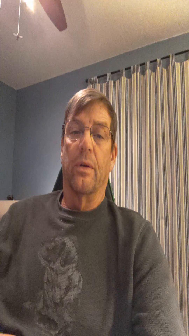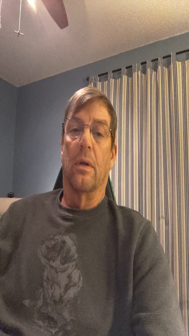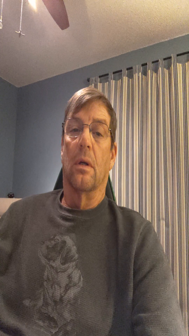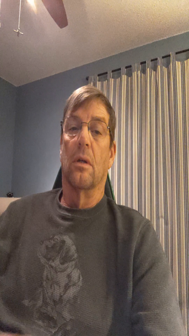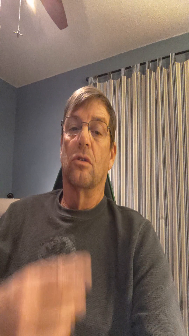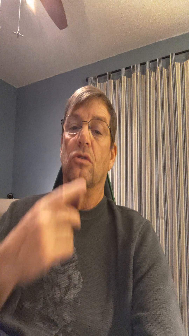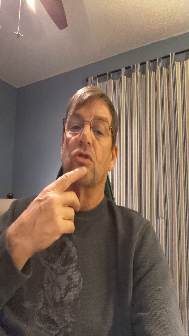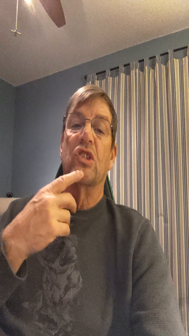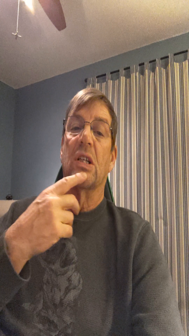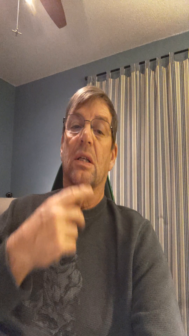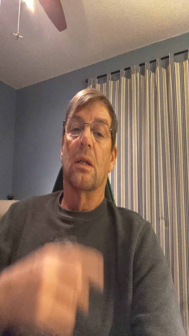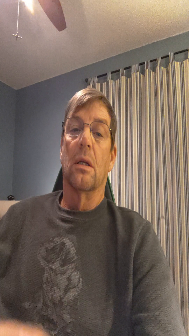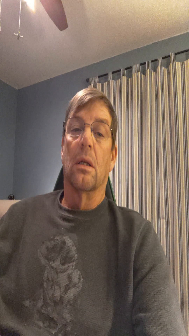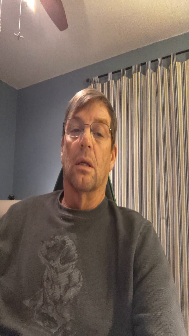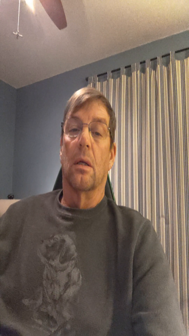chin